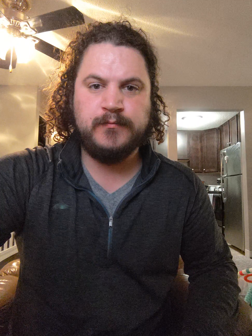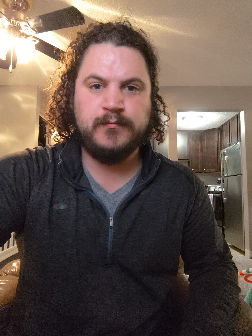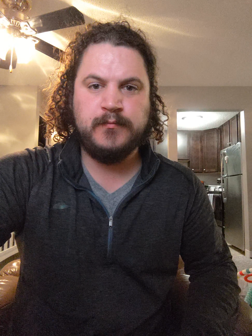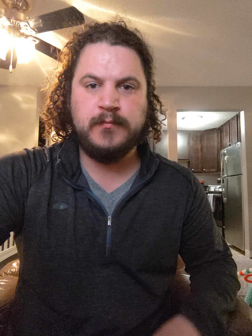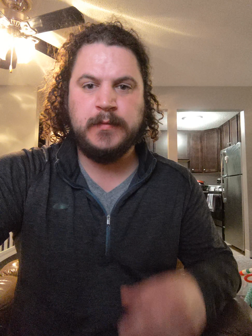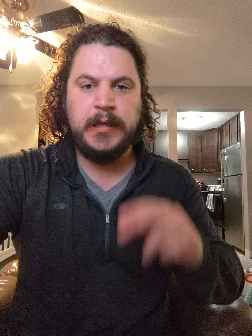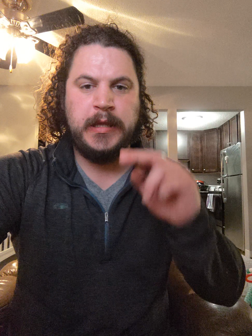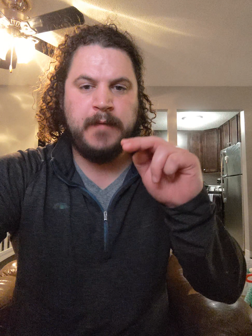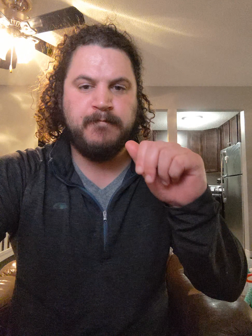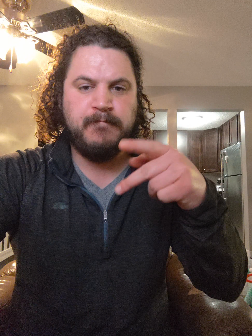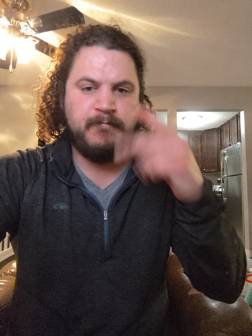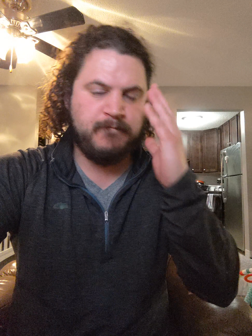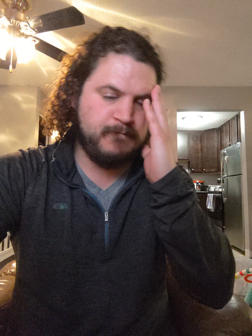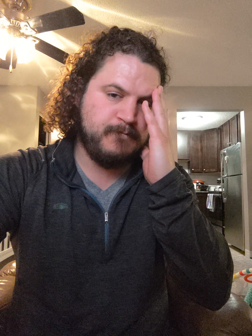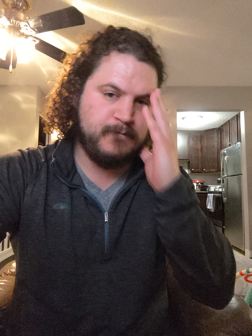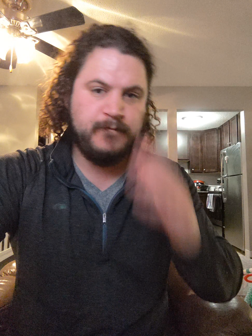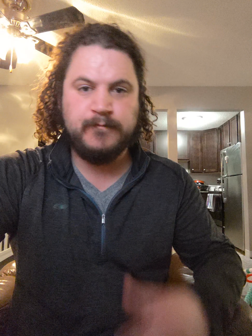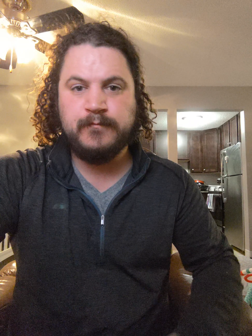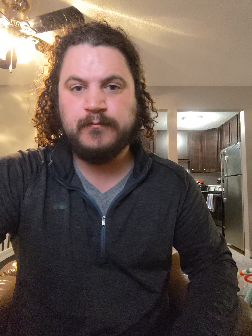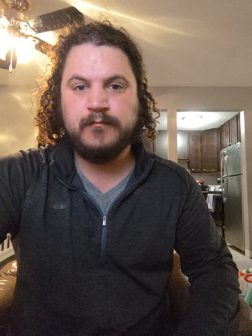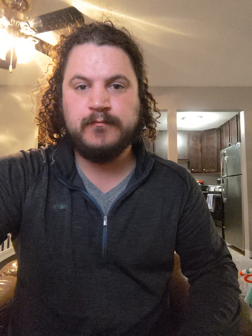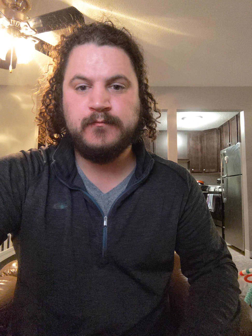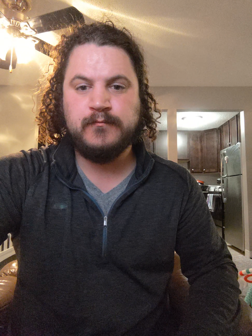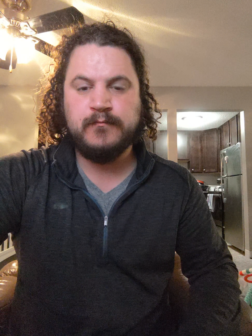nap